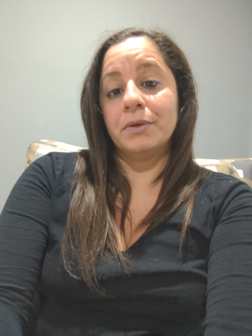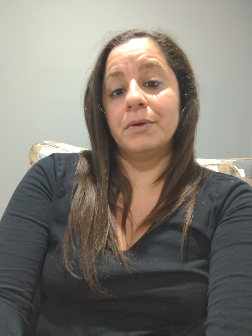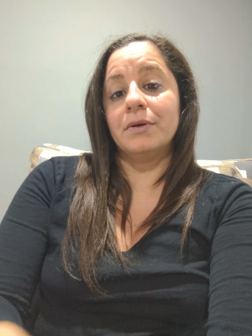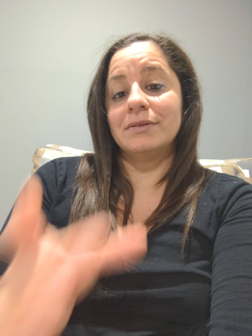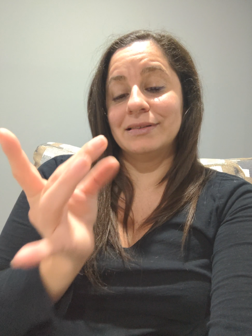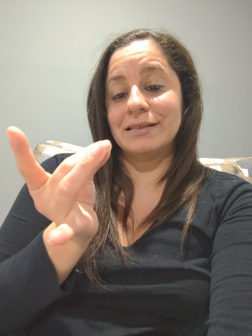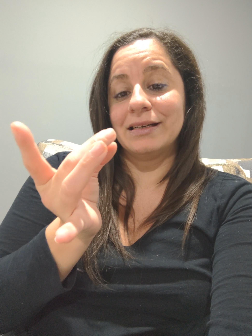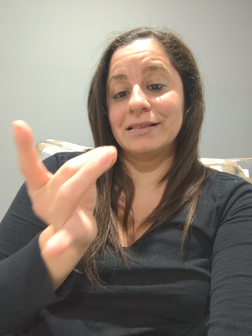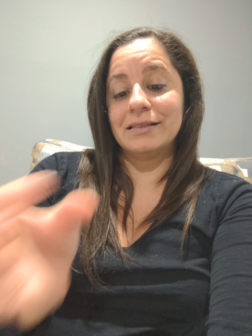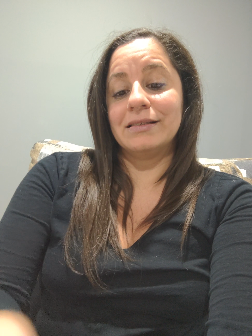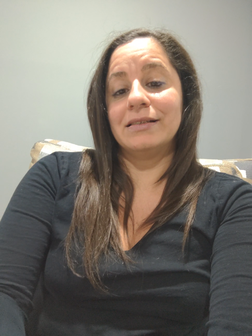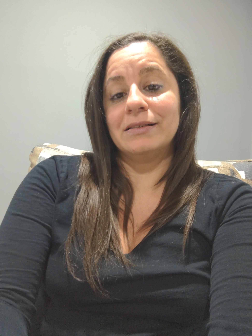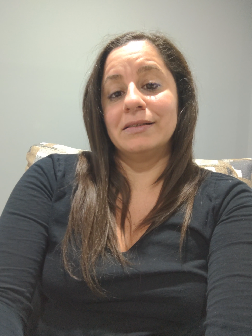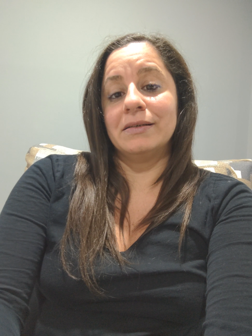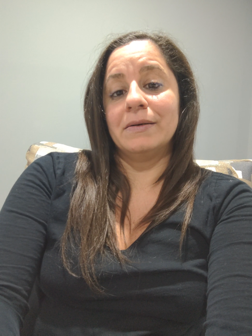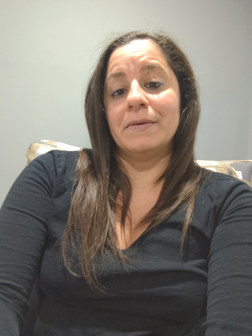sticky